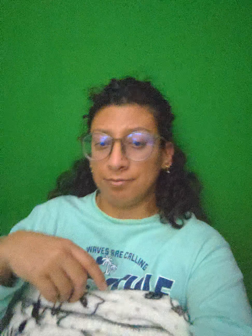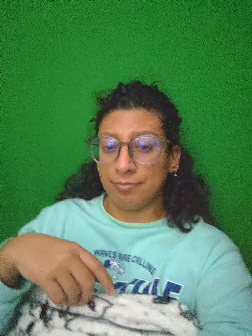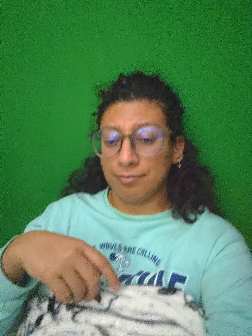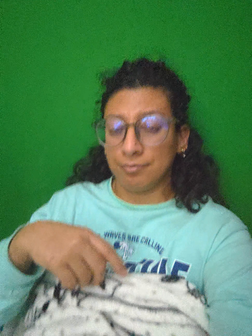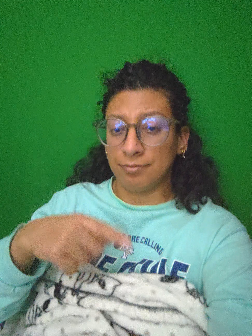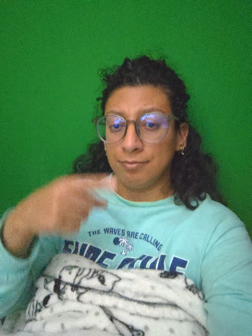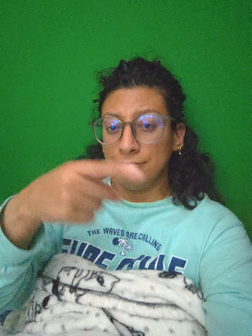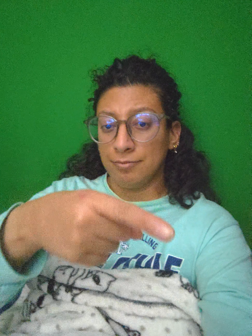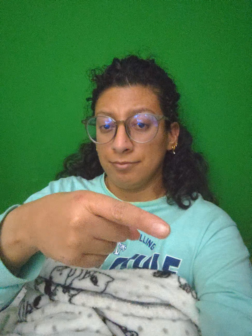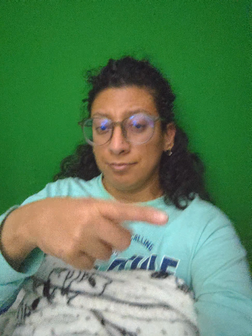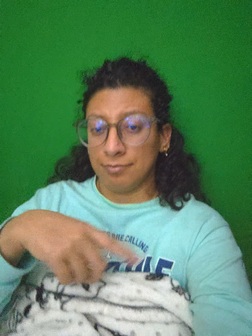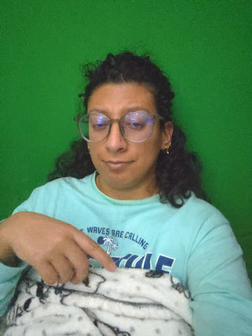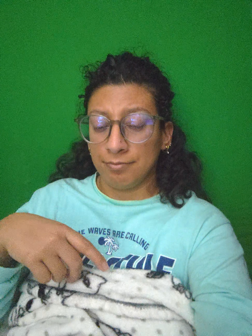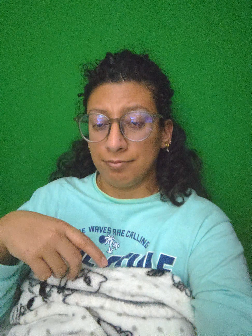he/she/it